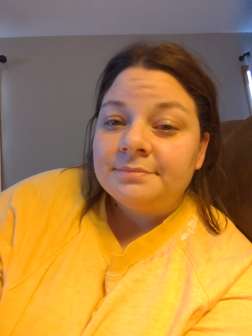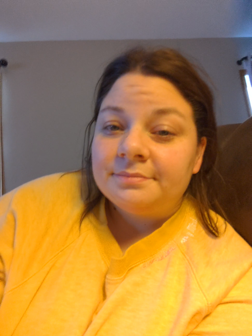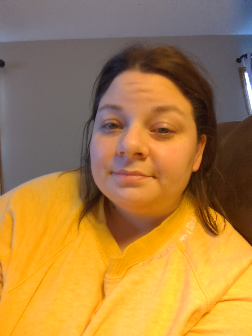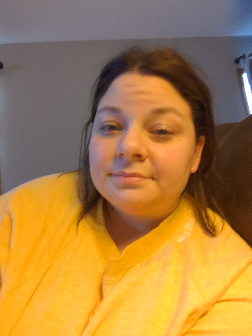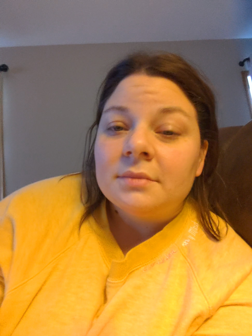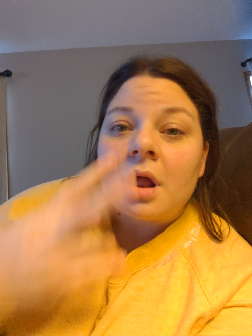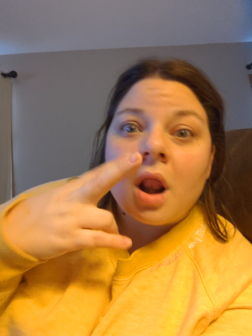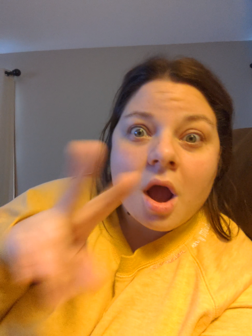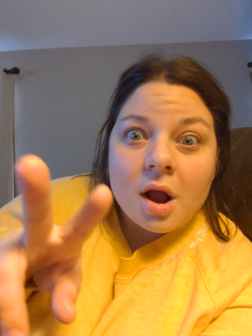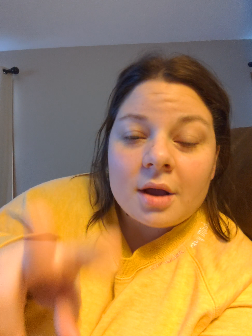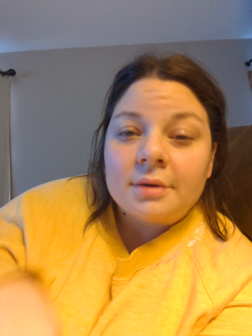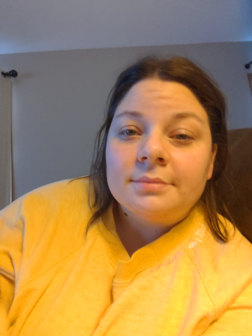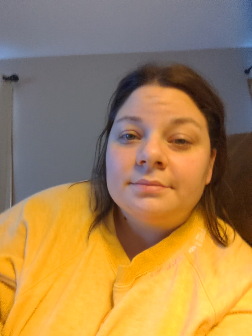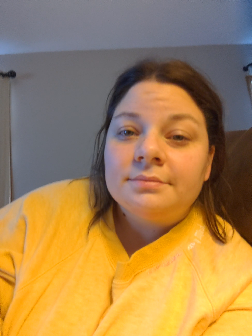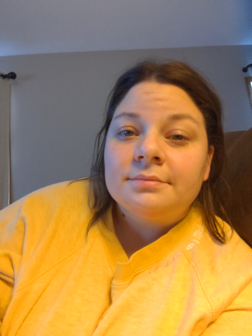look